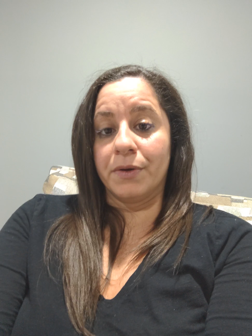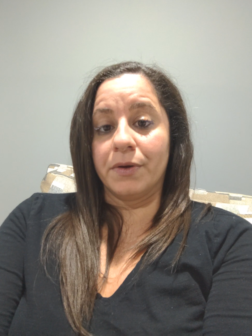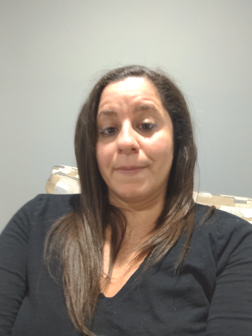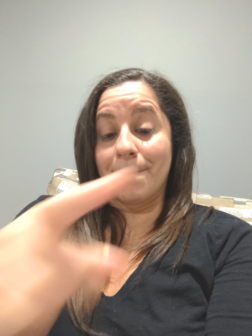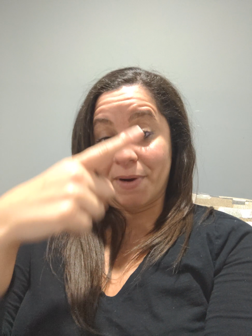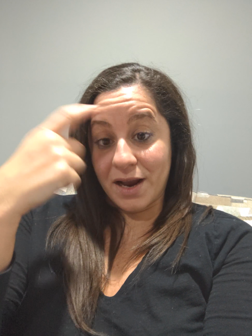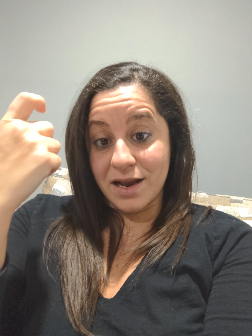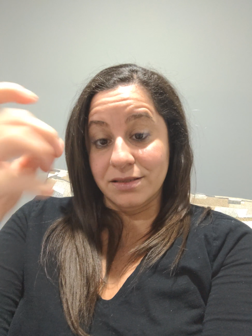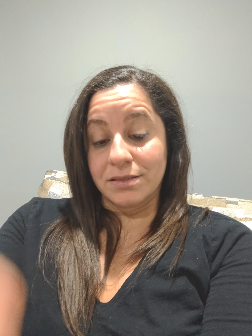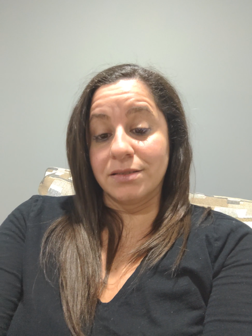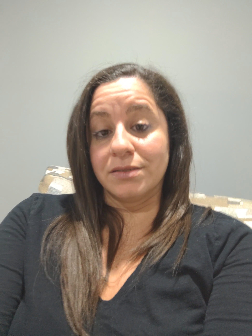because